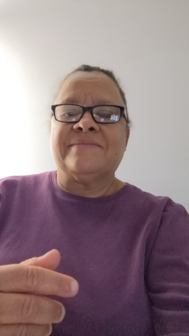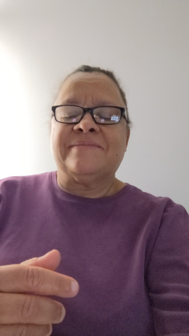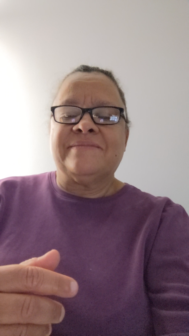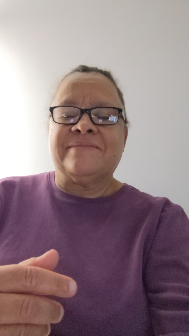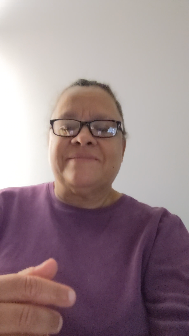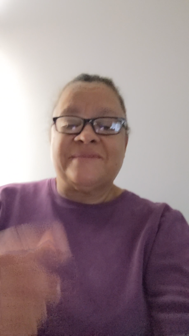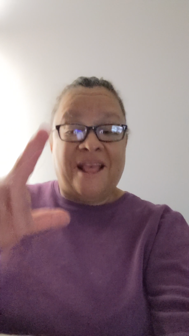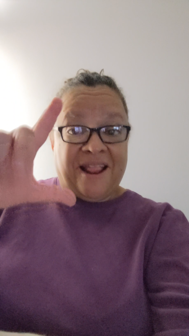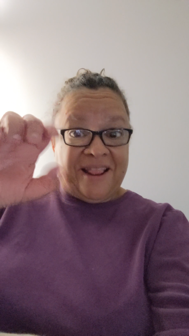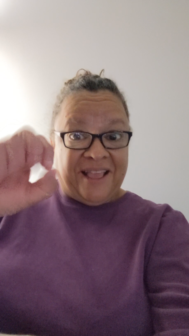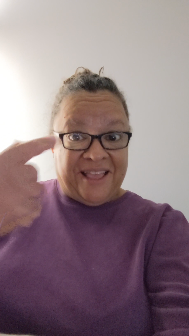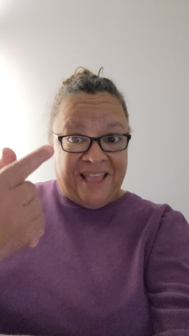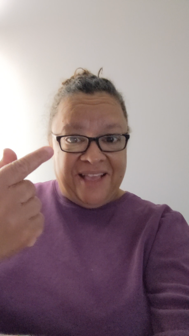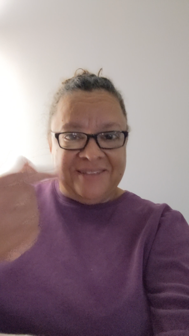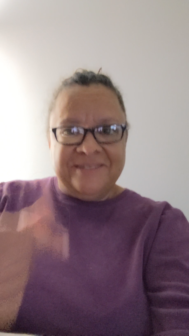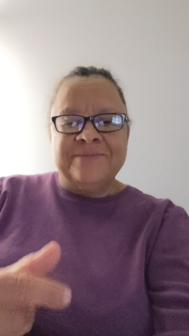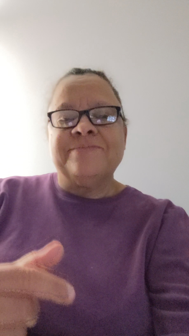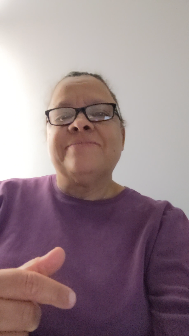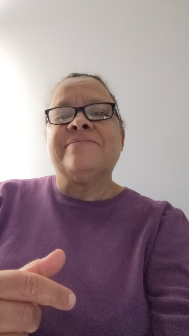leg